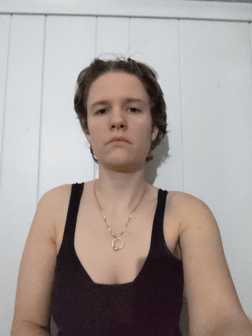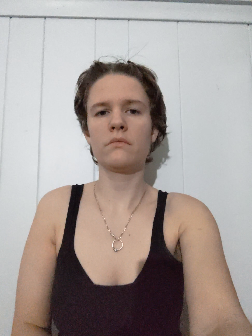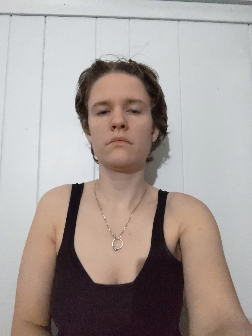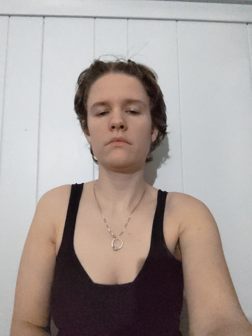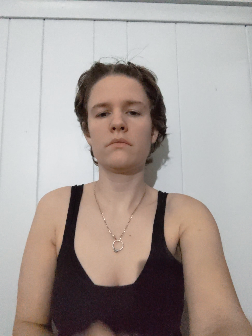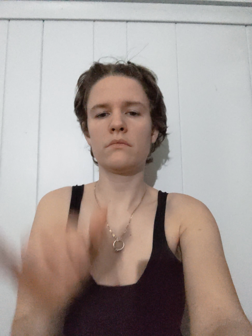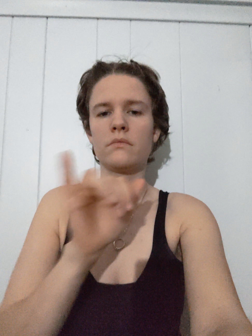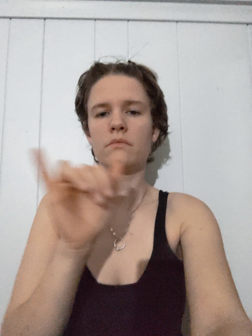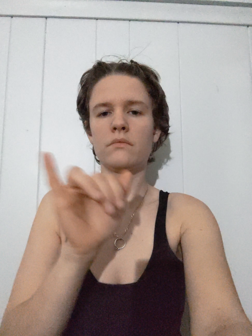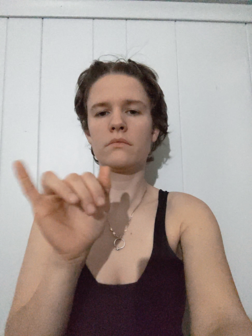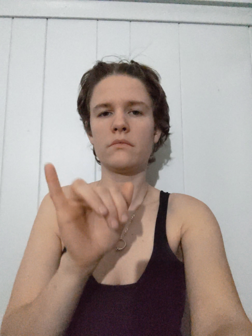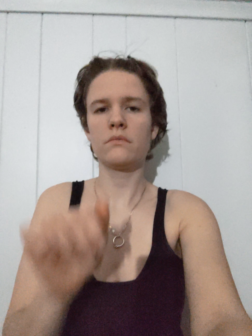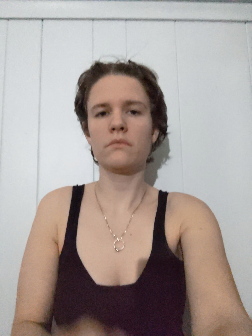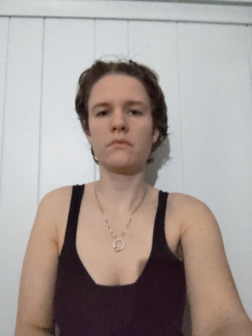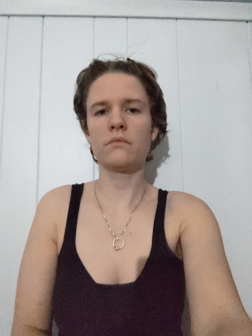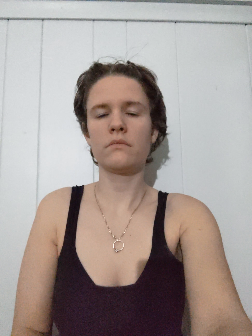same